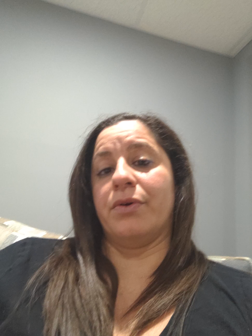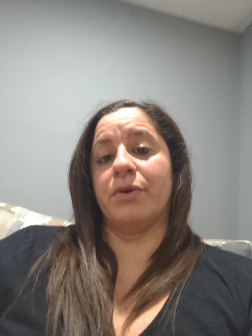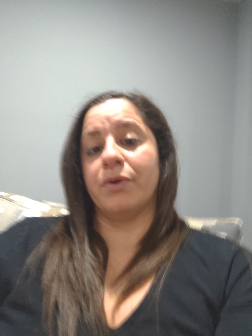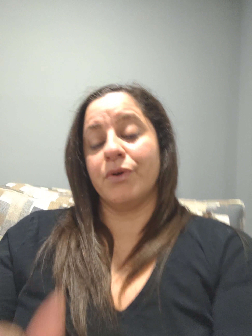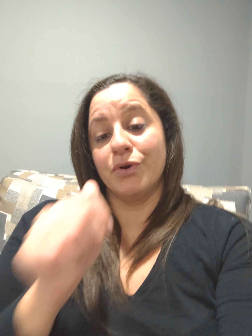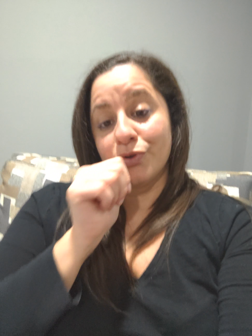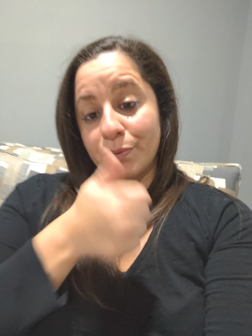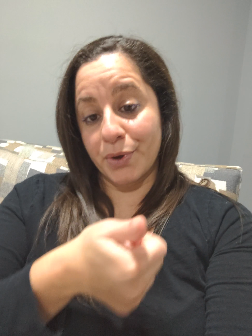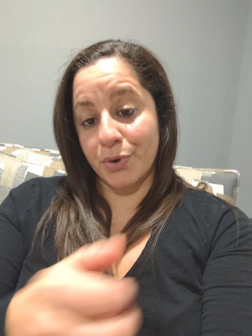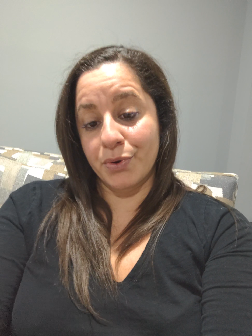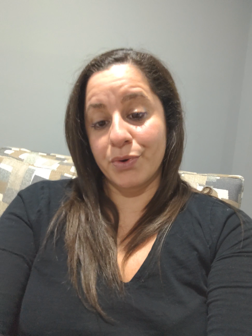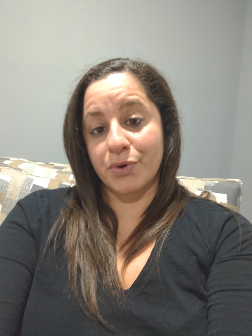tomorrow